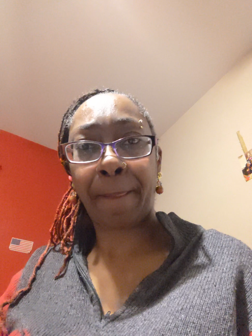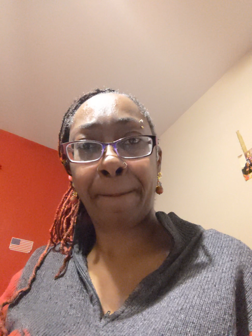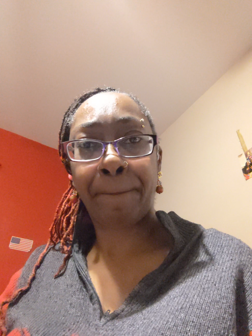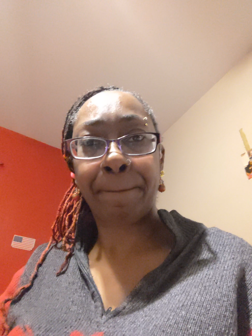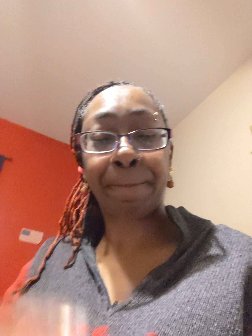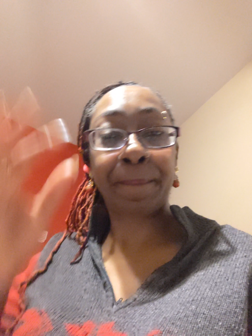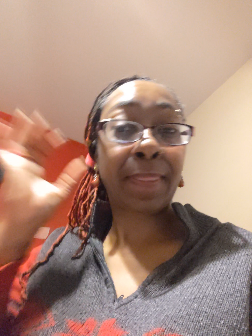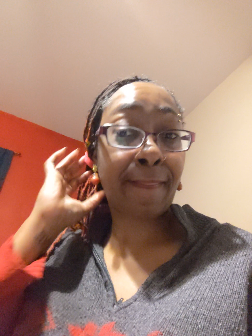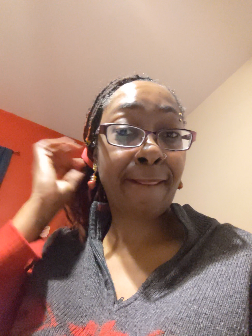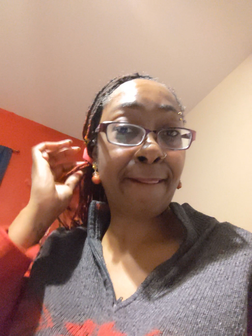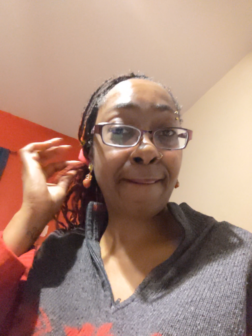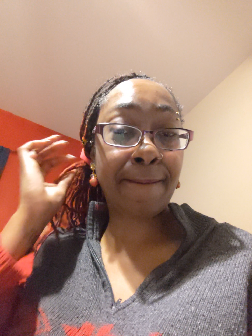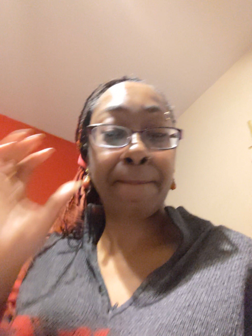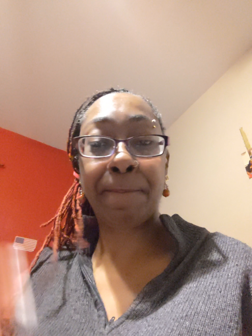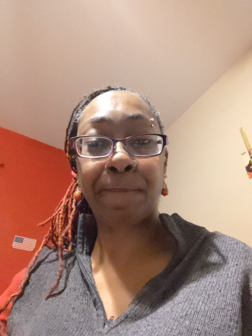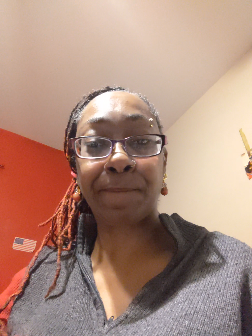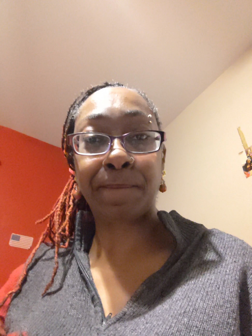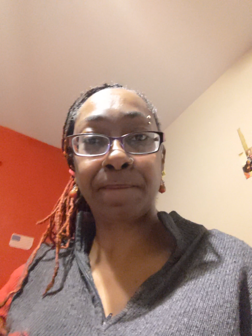hair